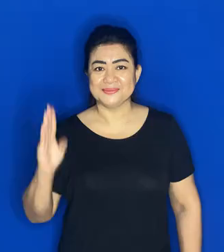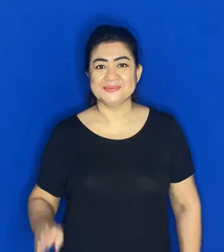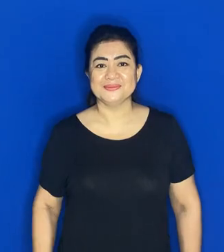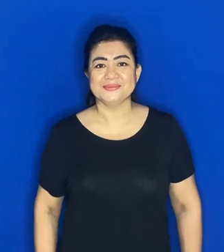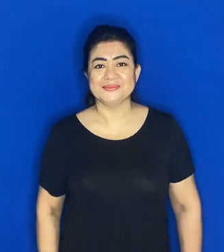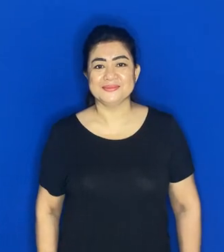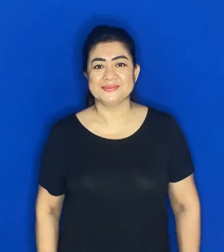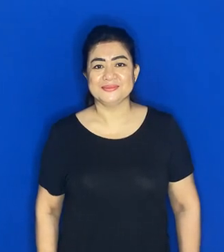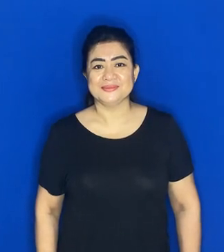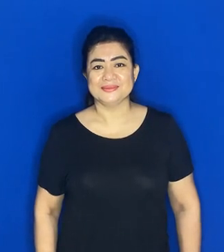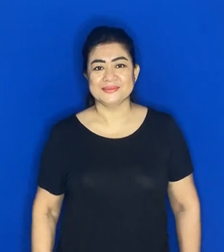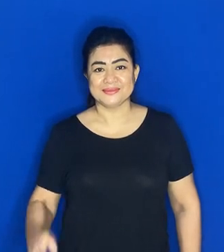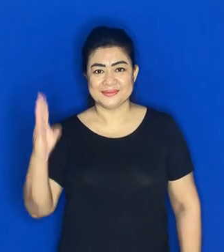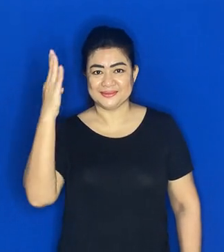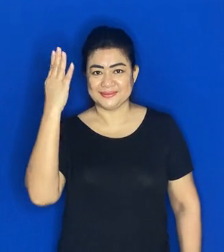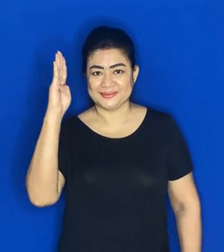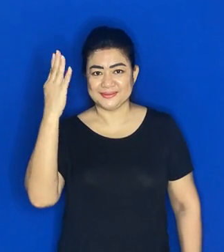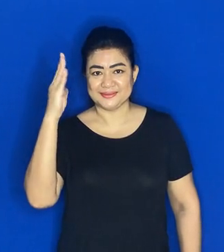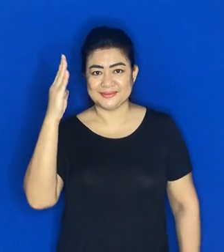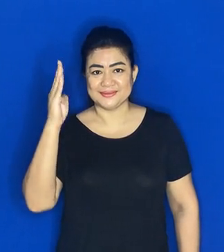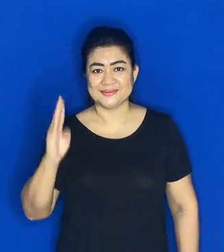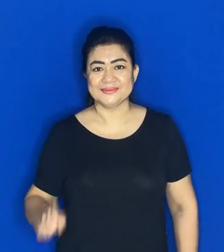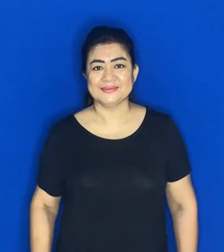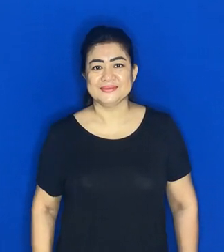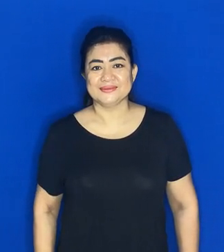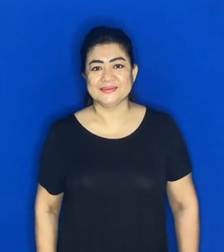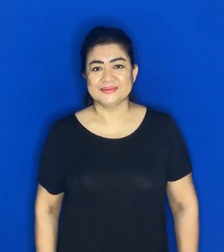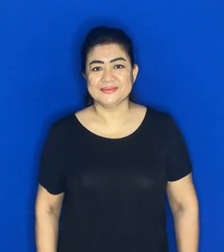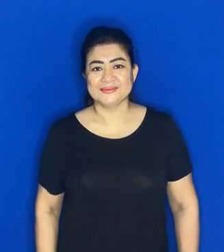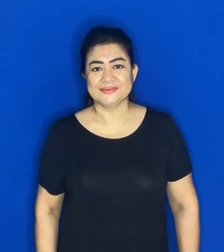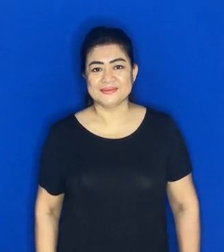blue